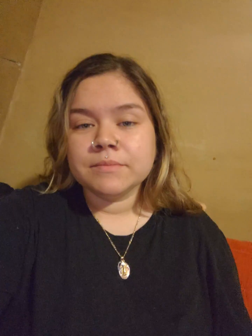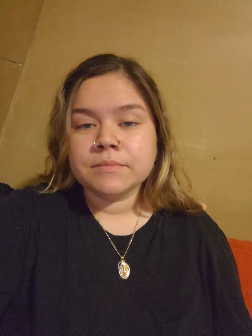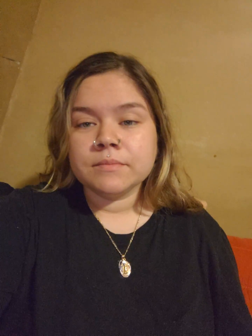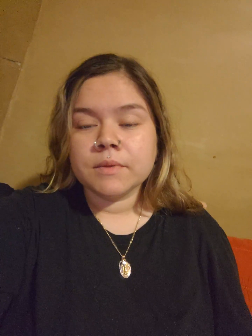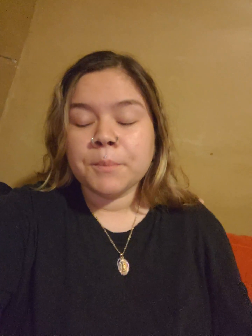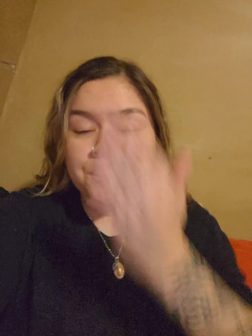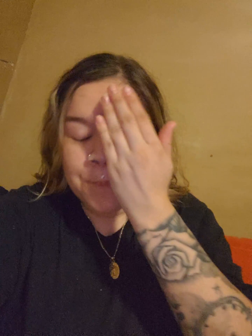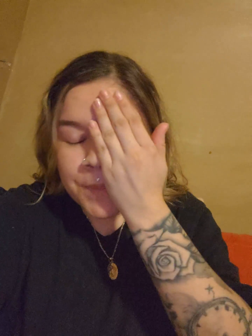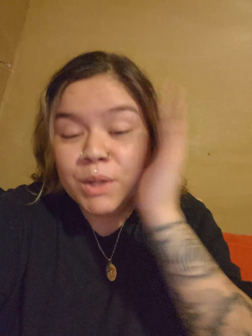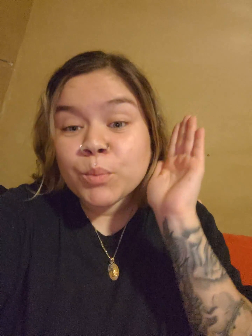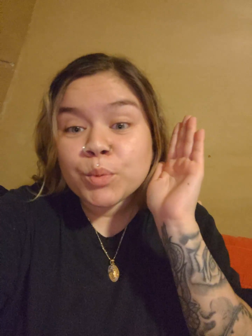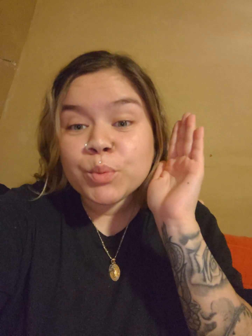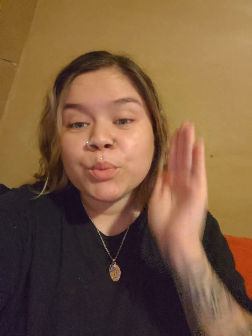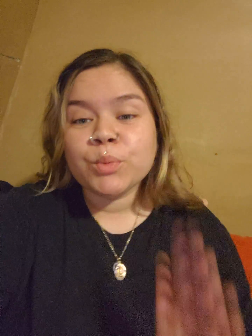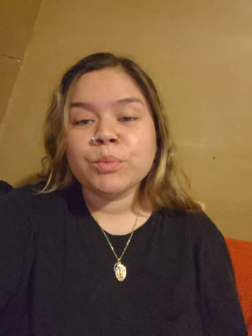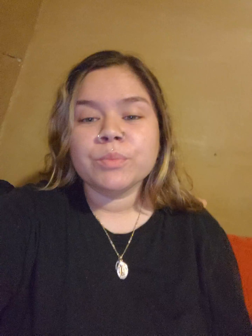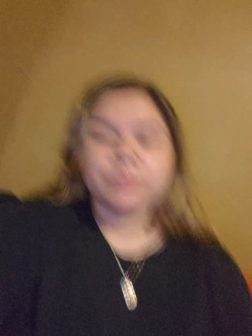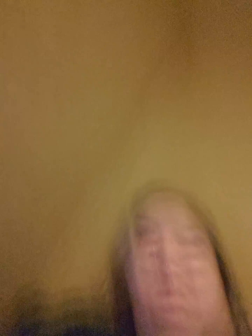peekaboo